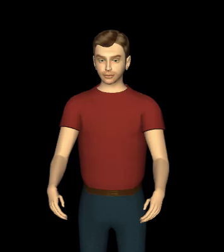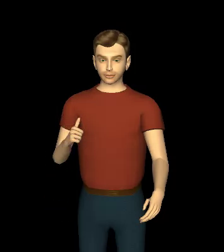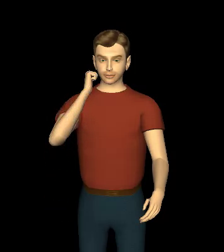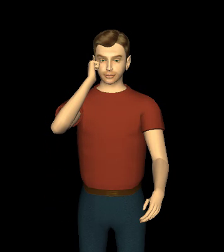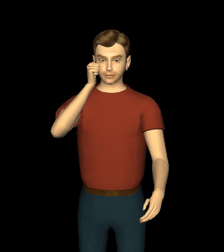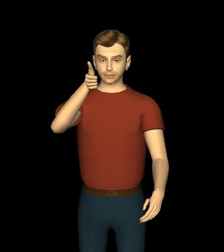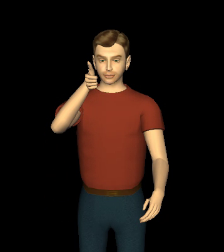غدا